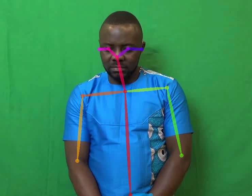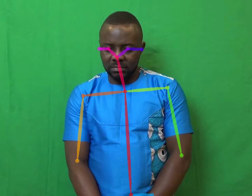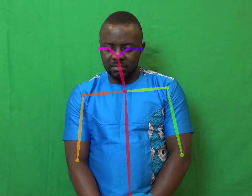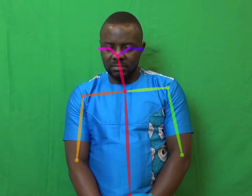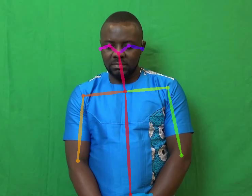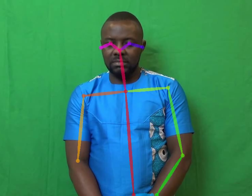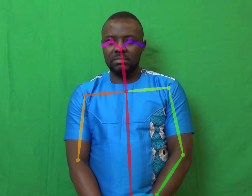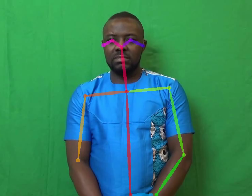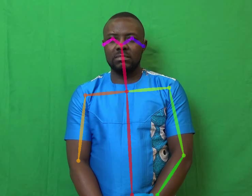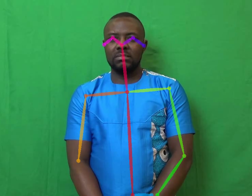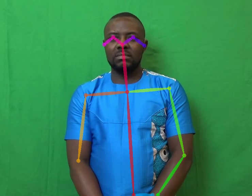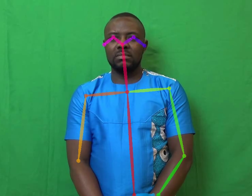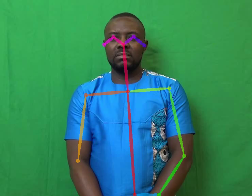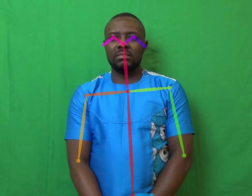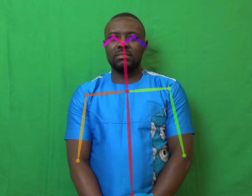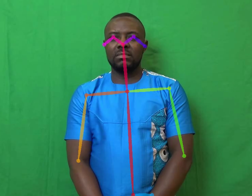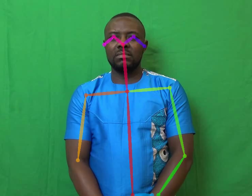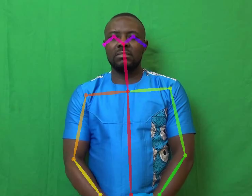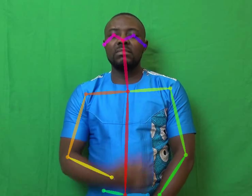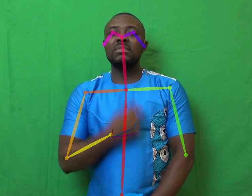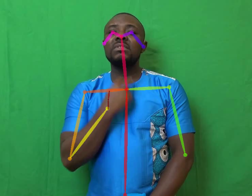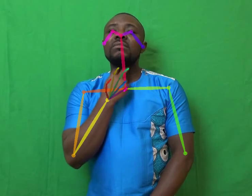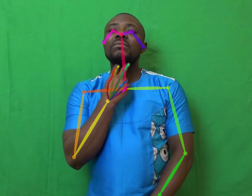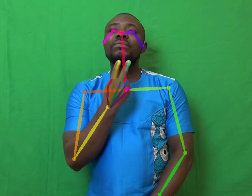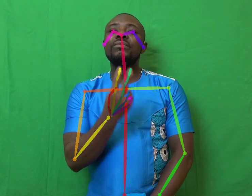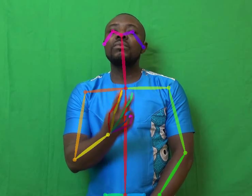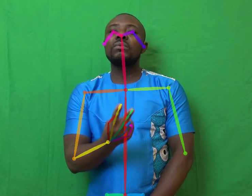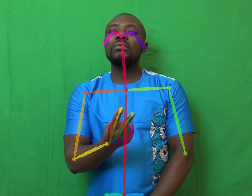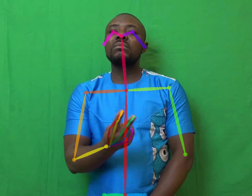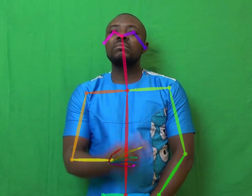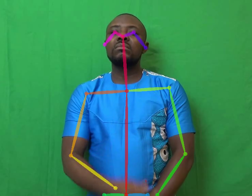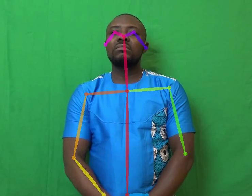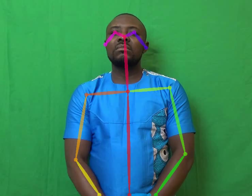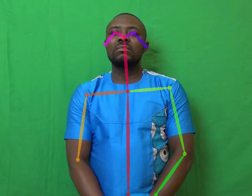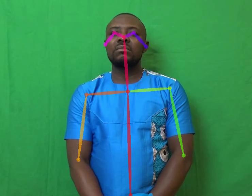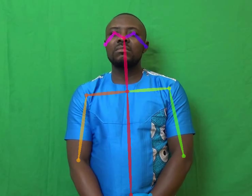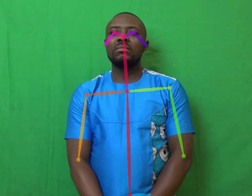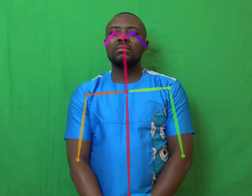voice